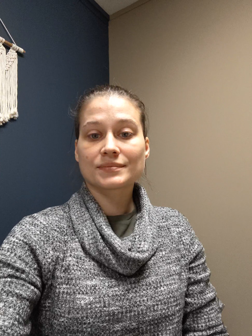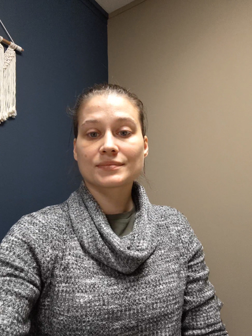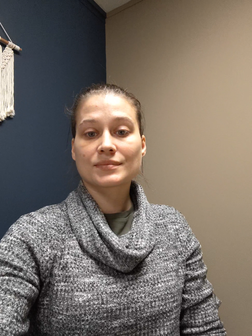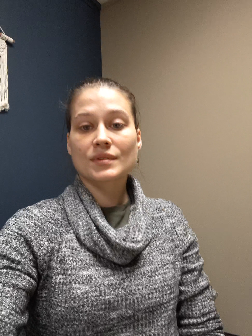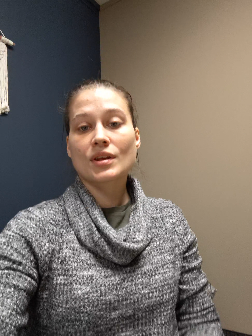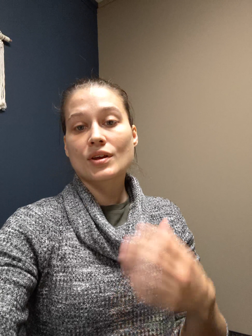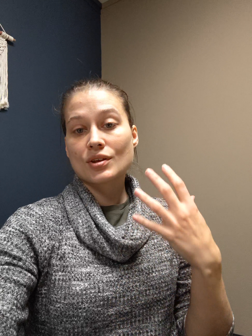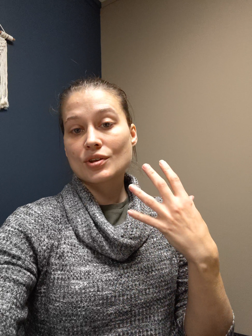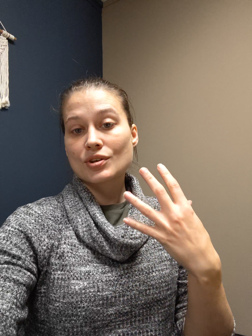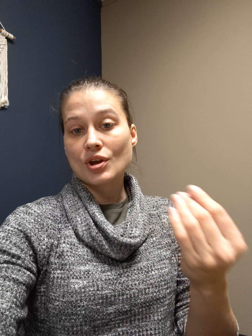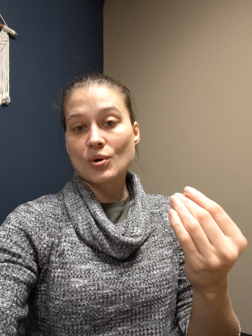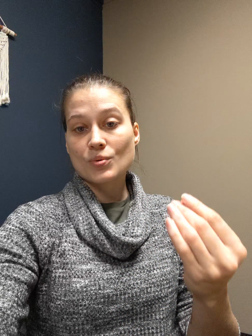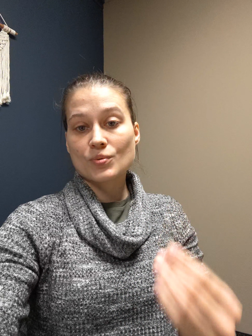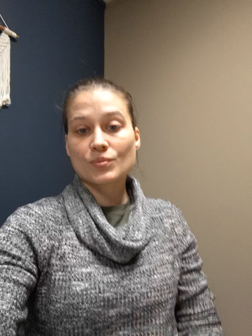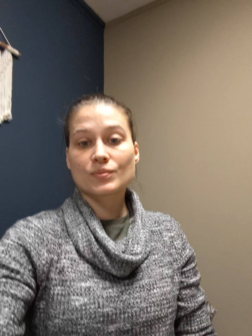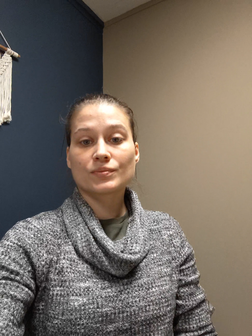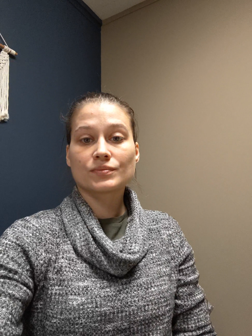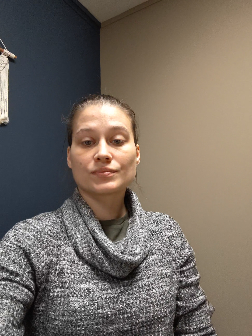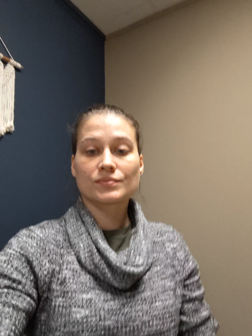go